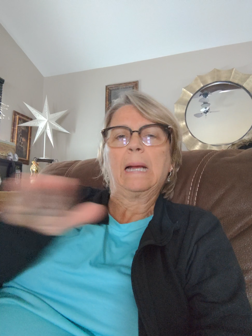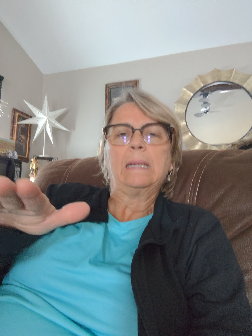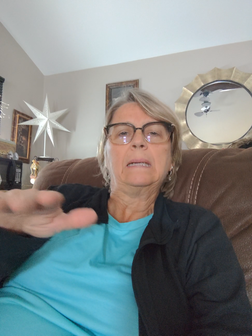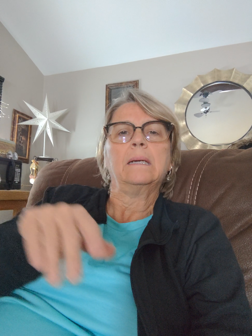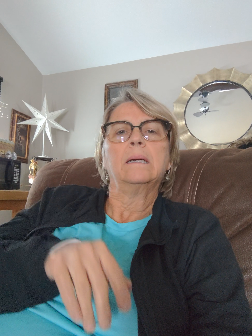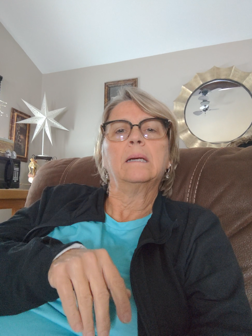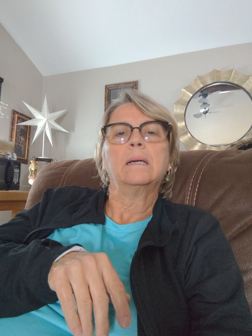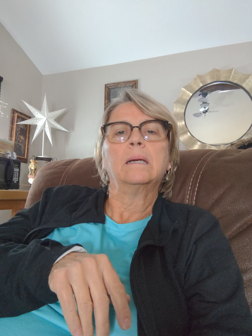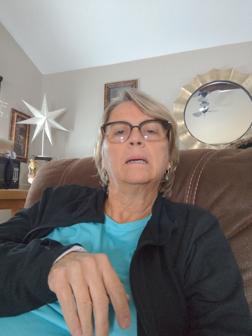clean